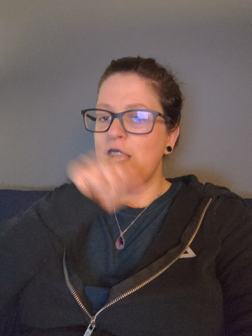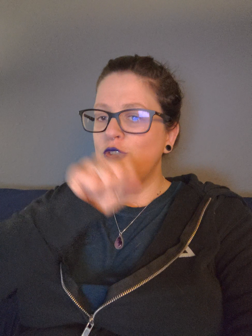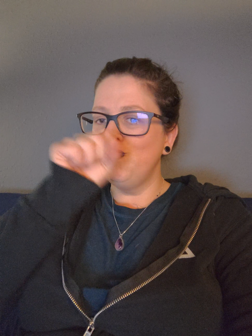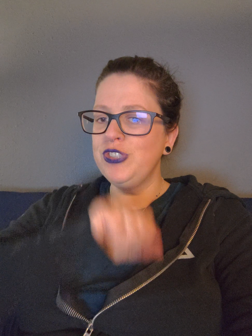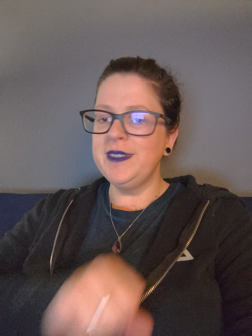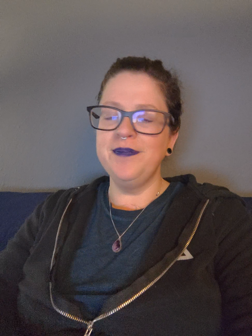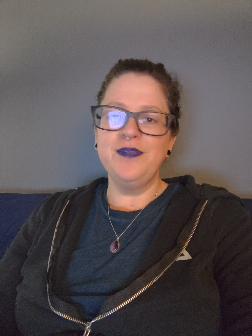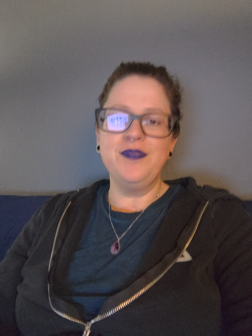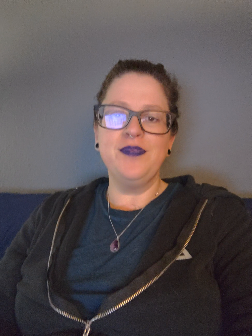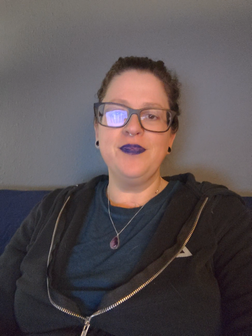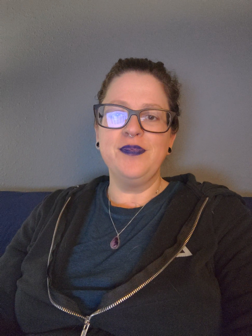ice cream